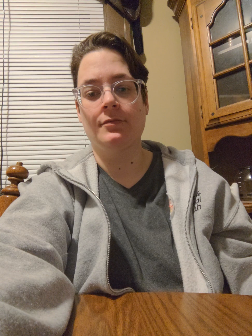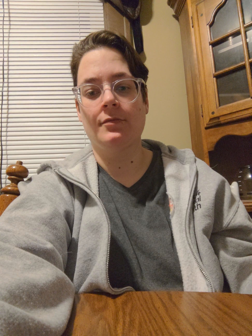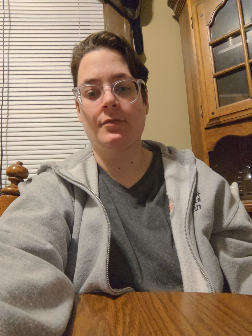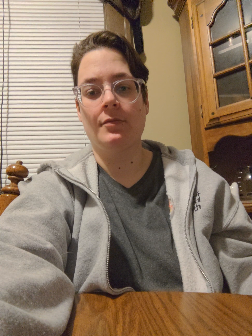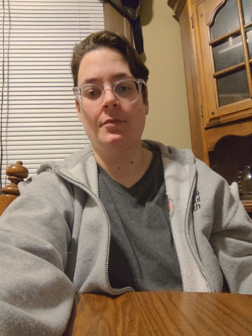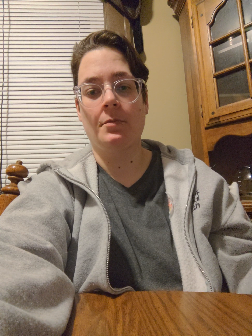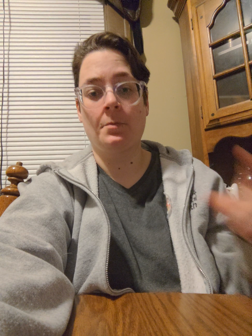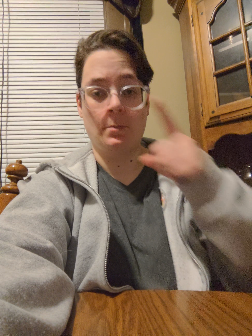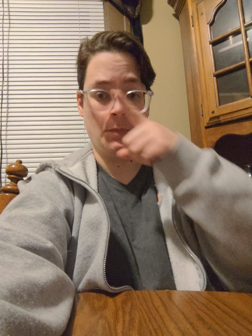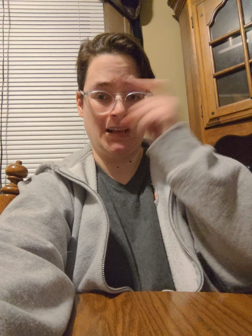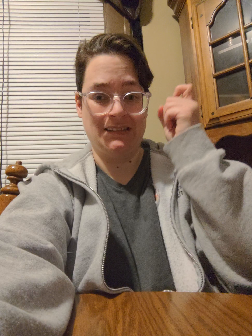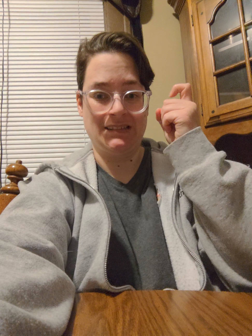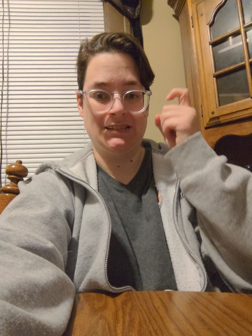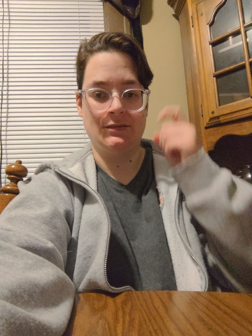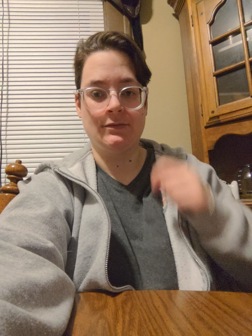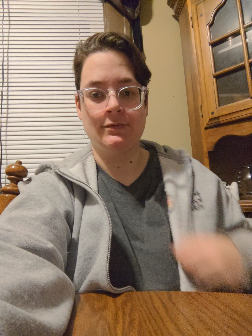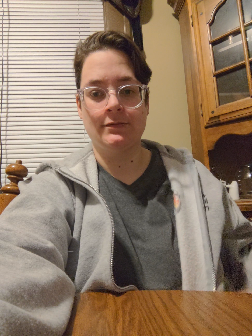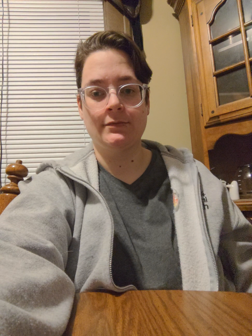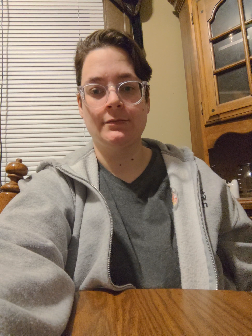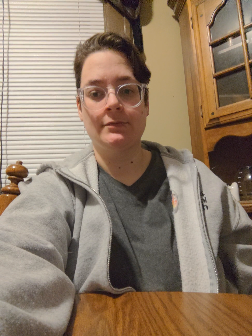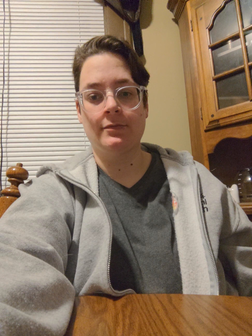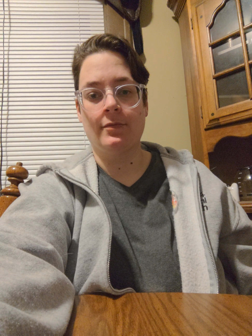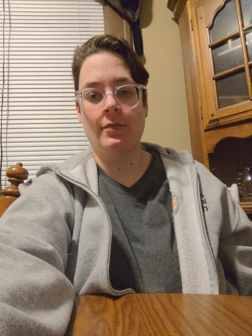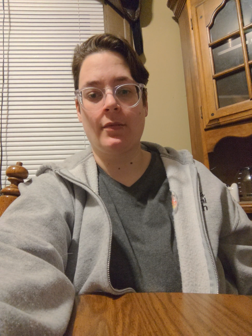because